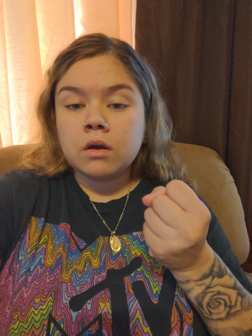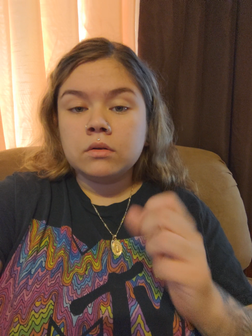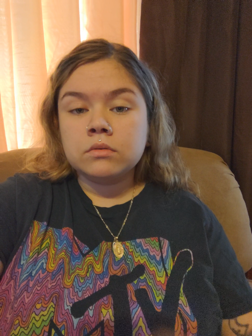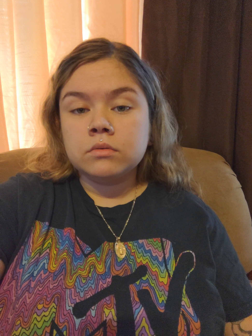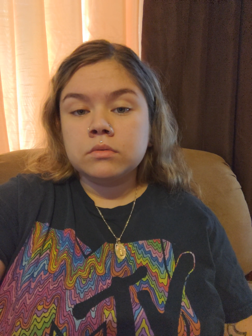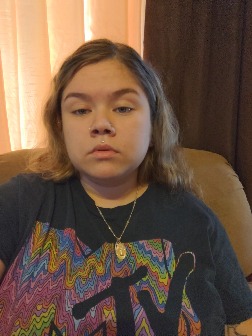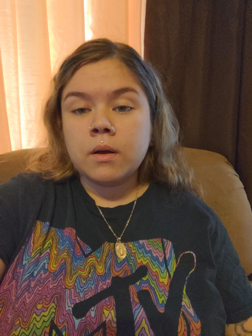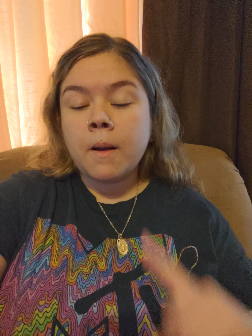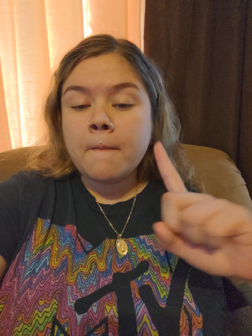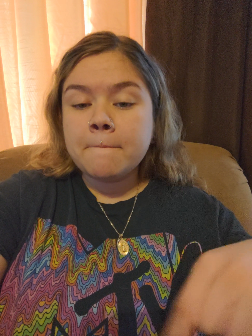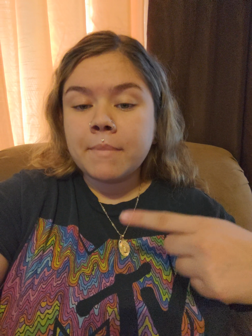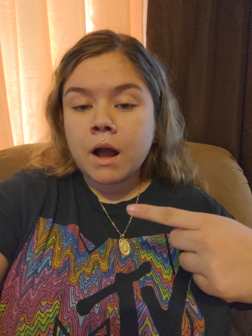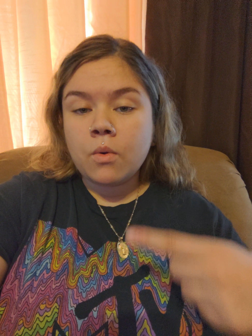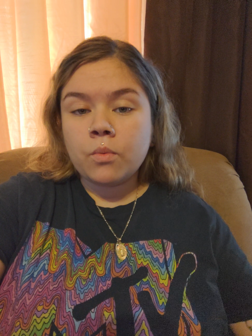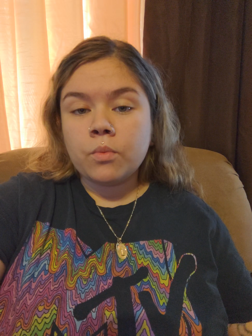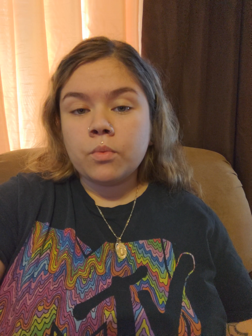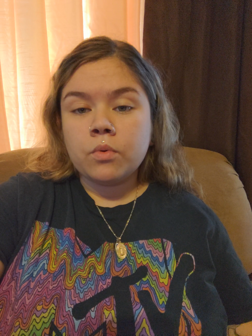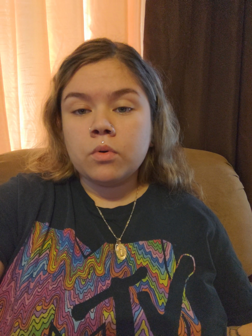about